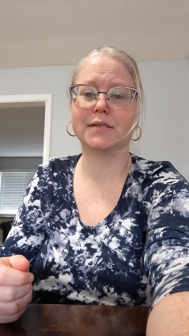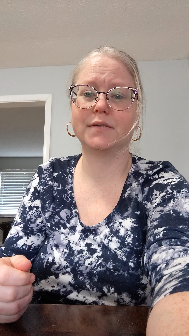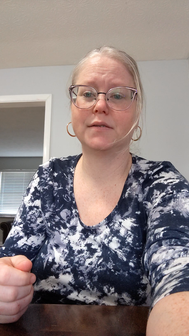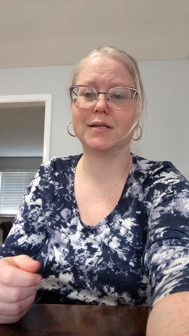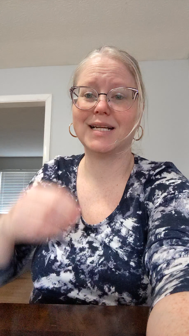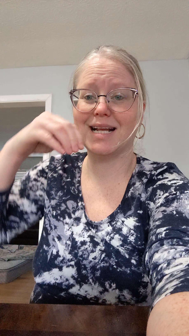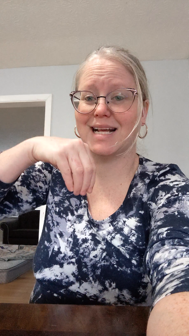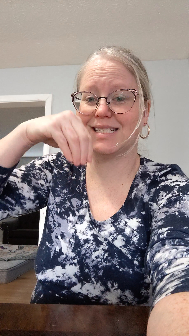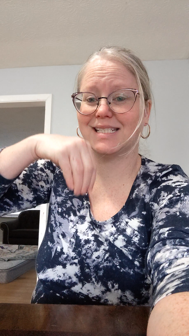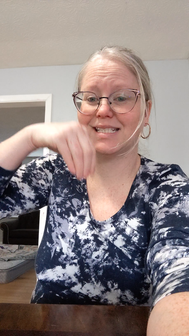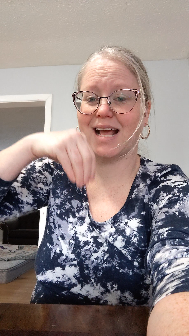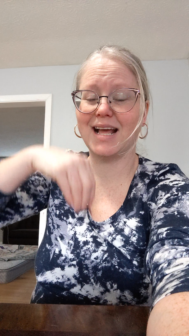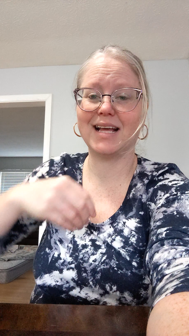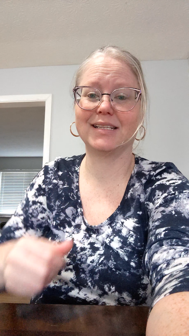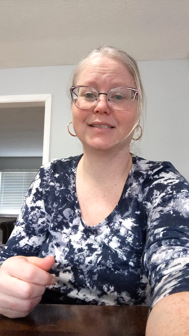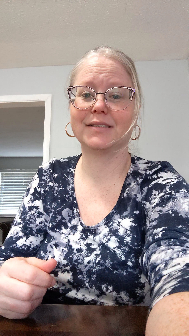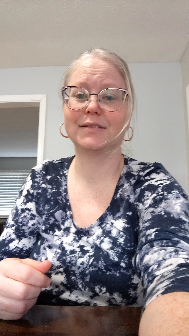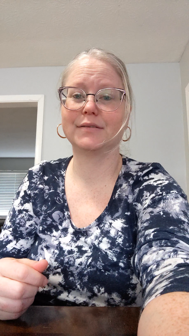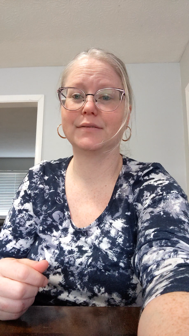inside